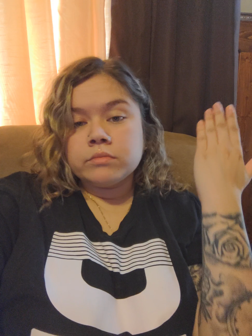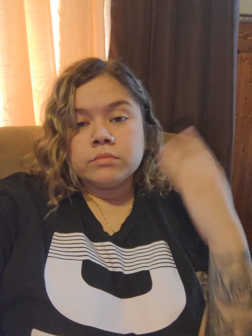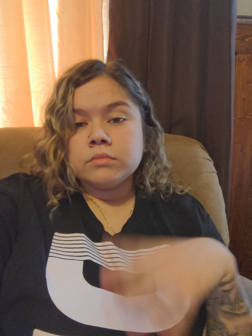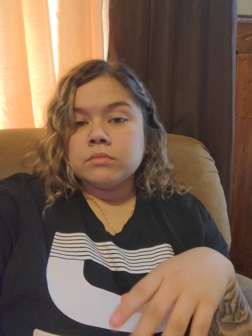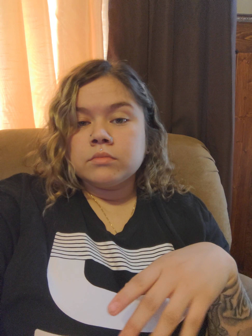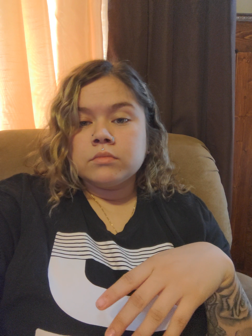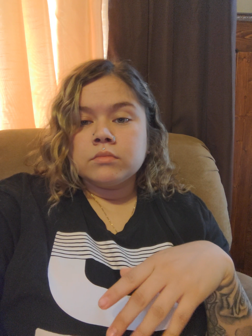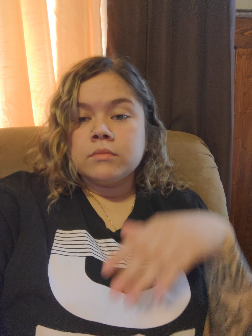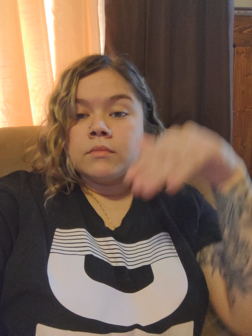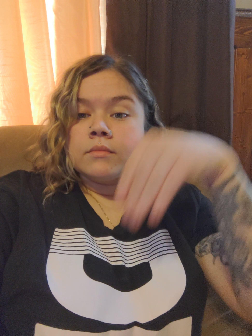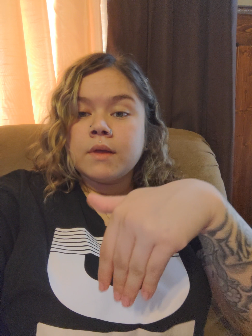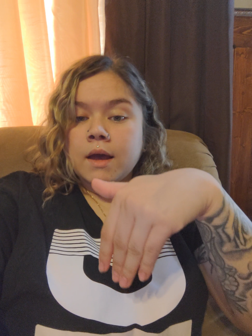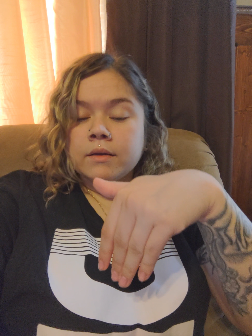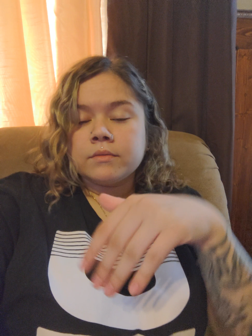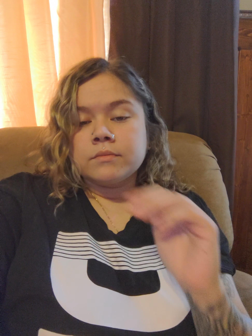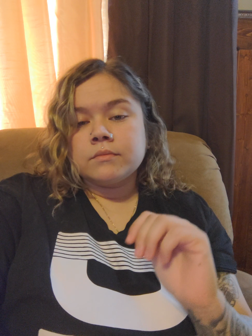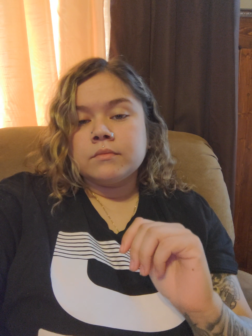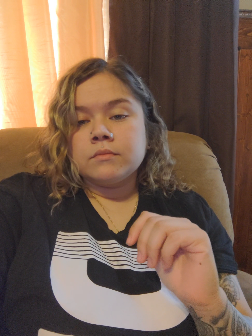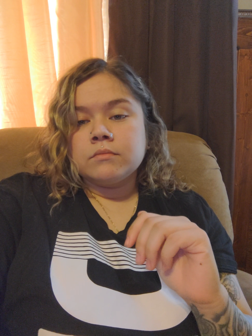night night